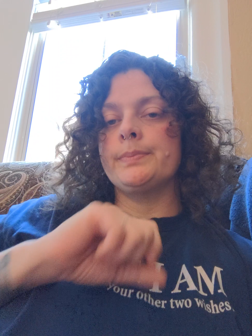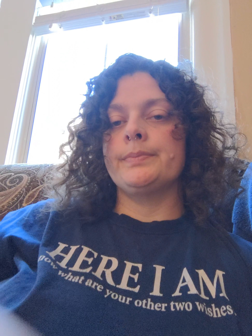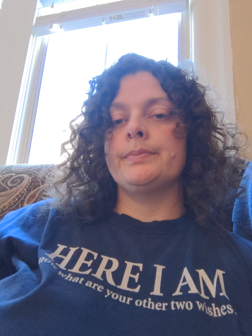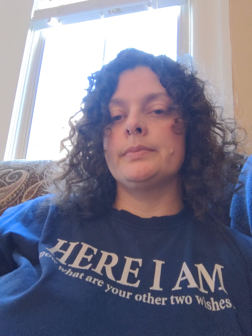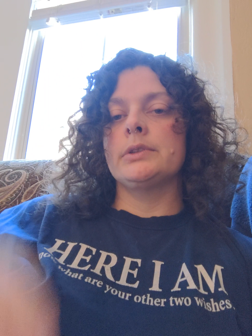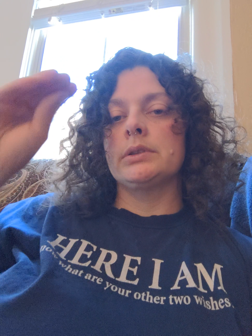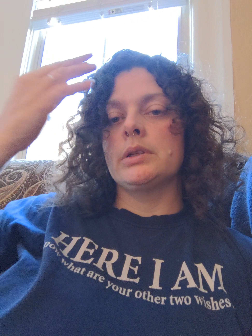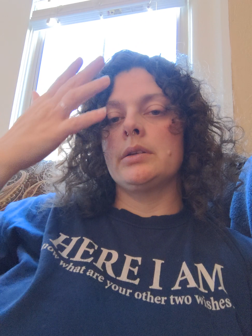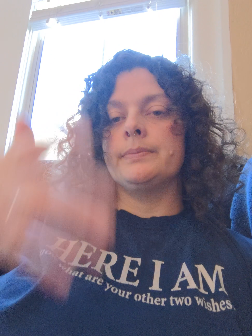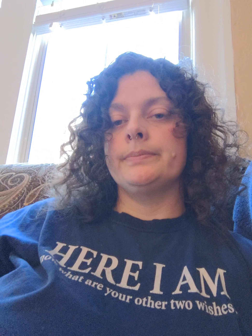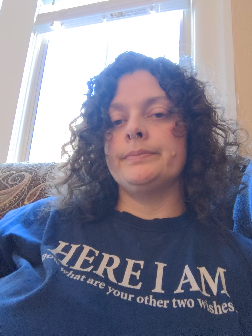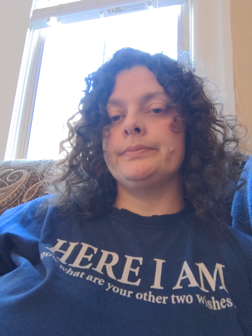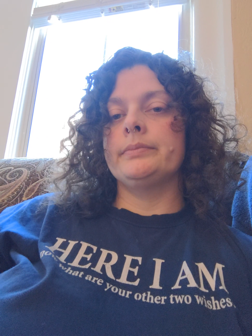sun